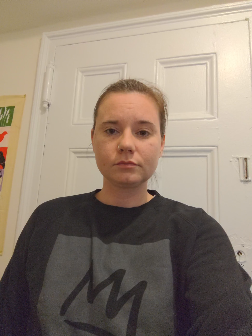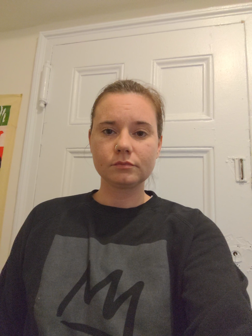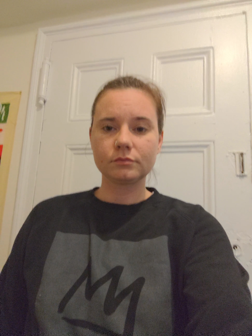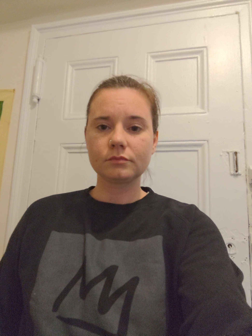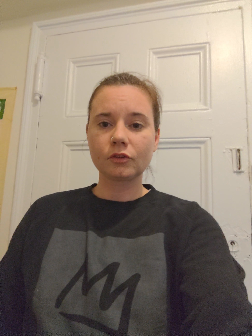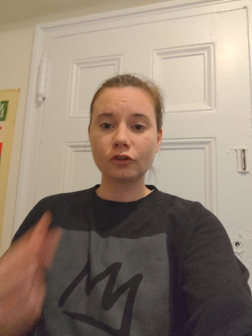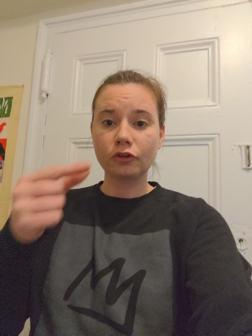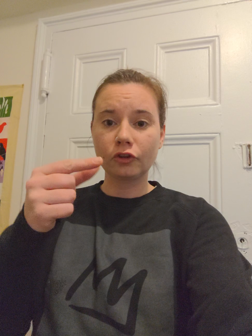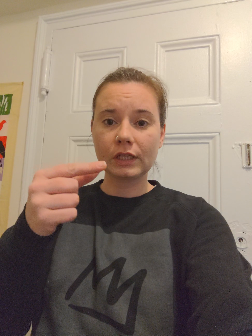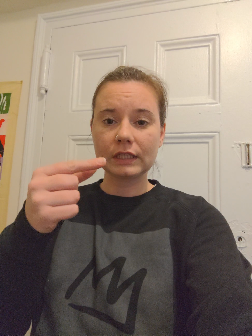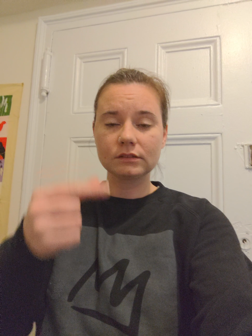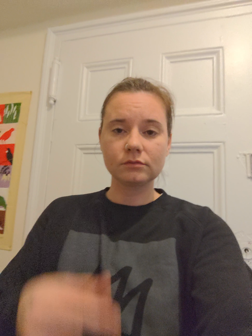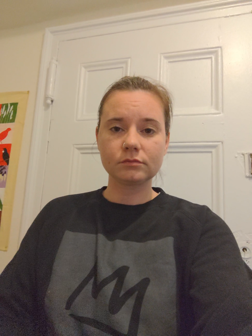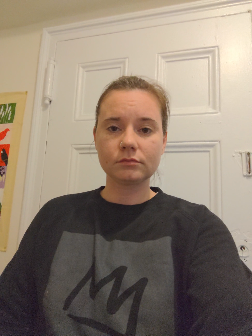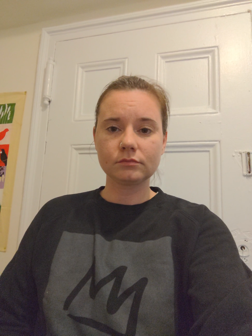green